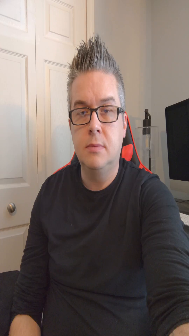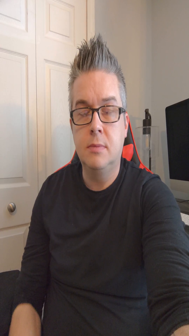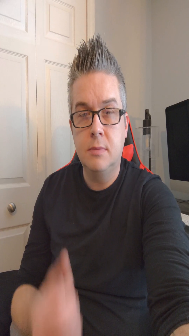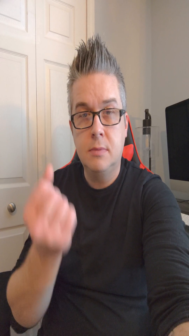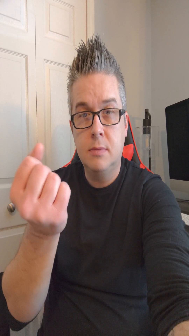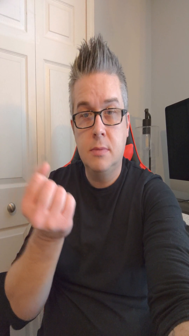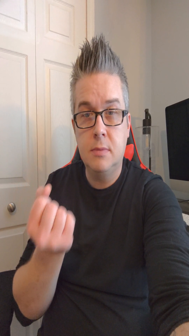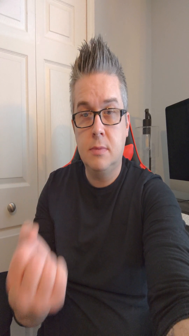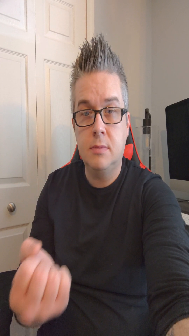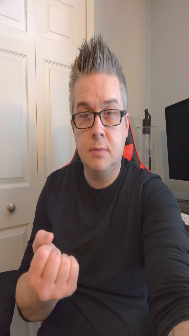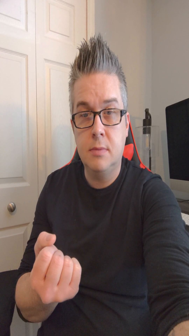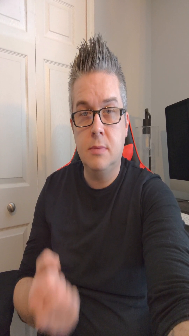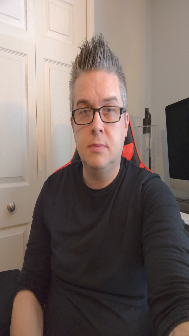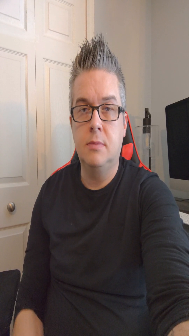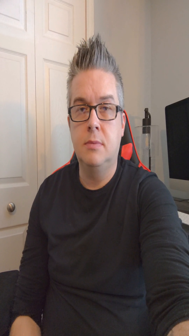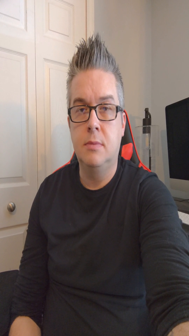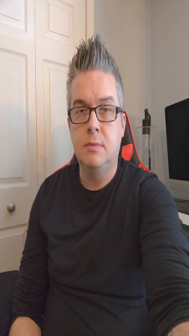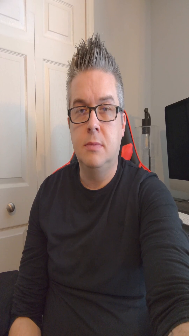drawer